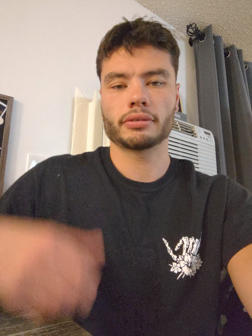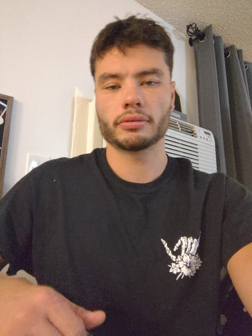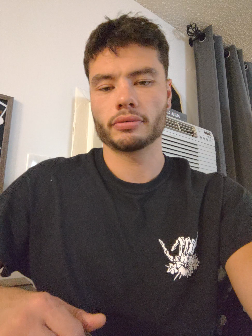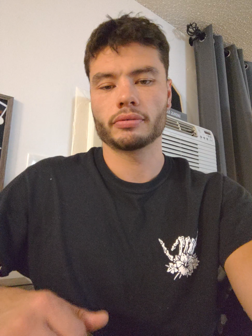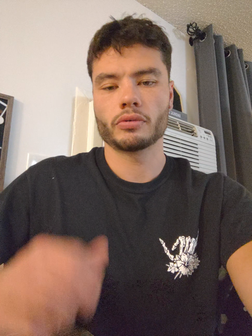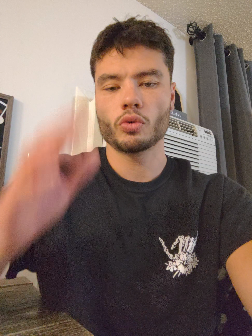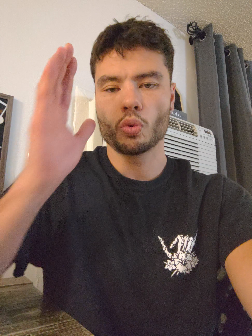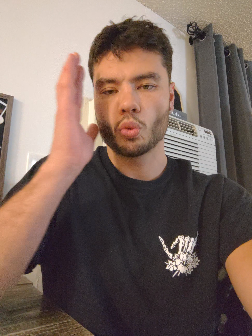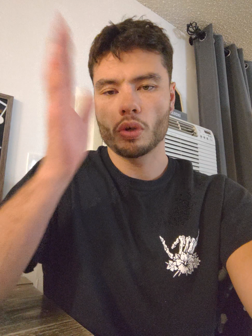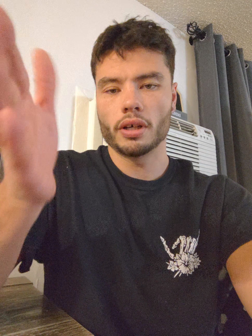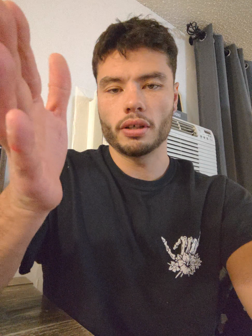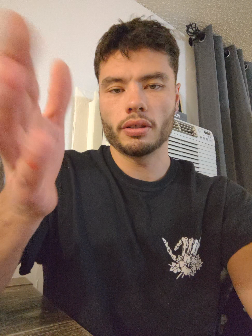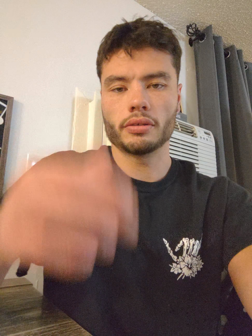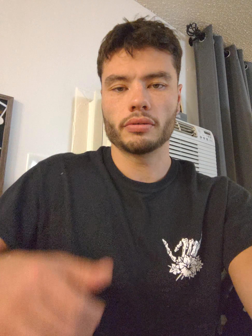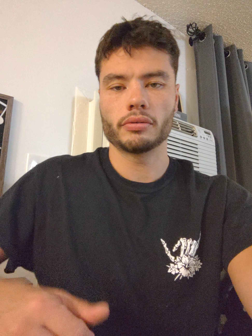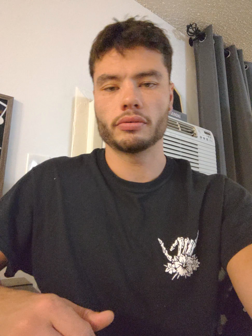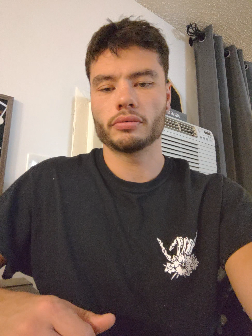will